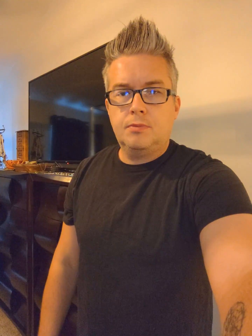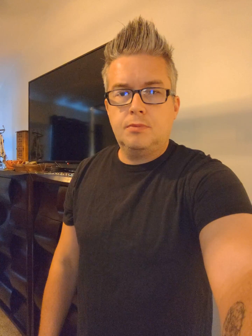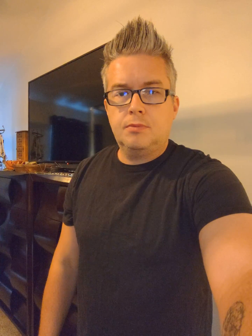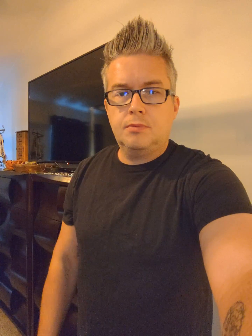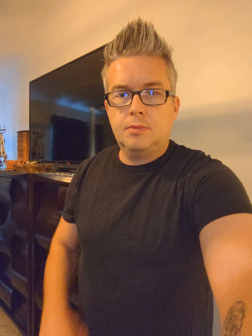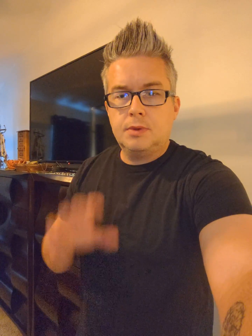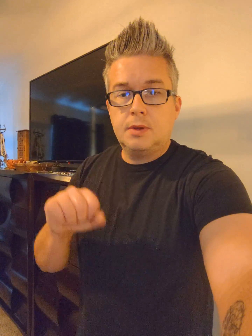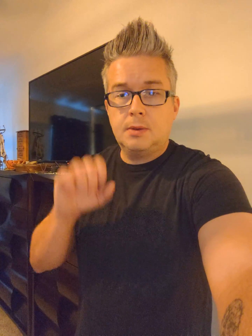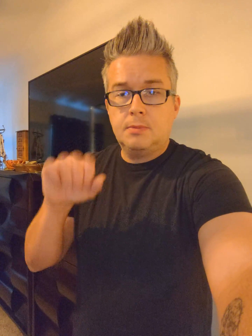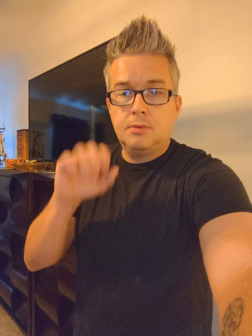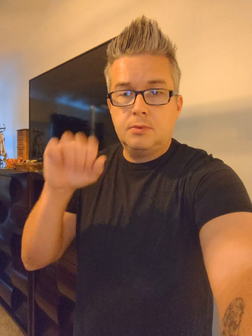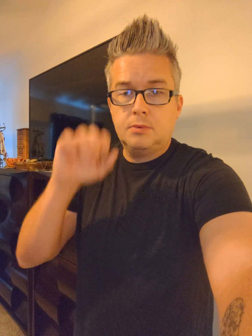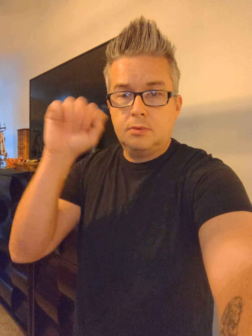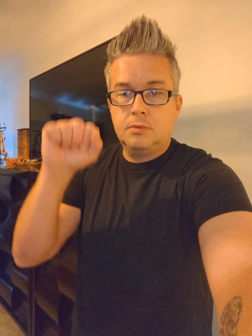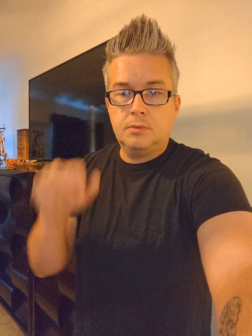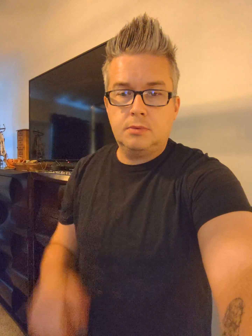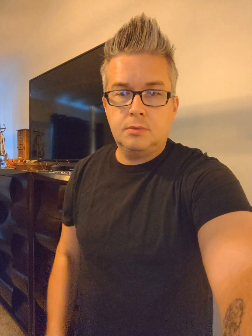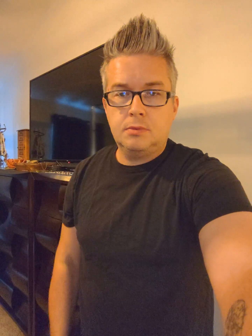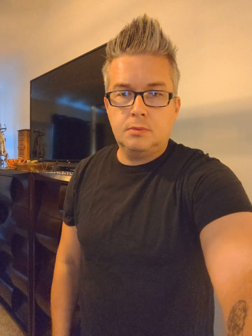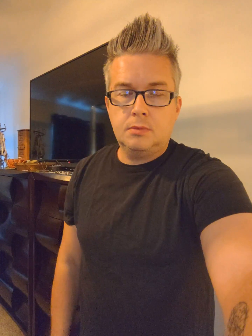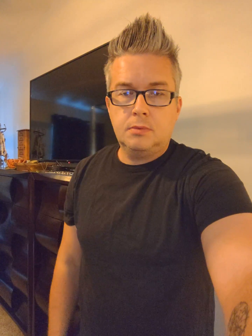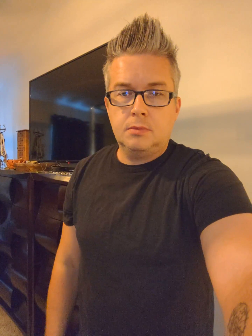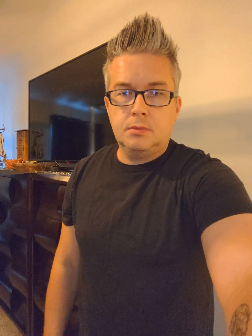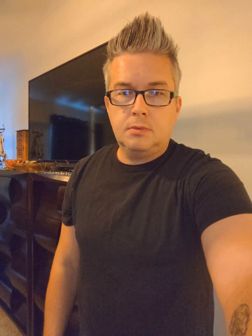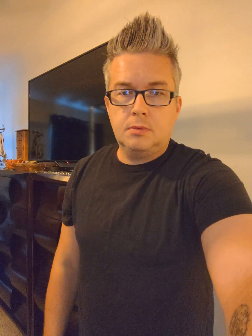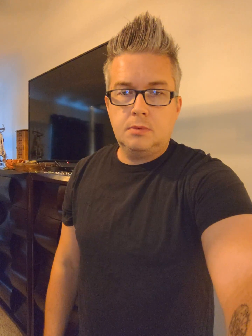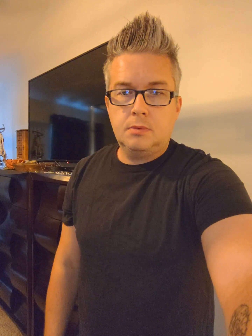ladder